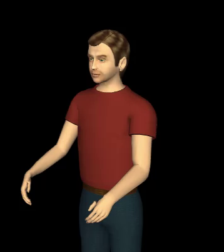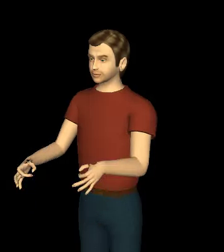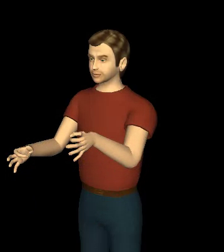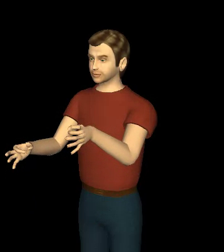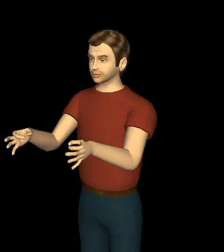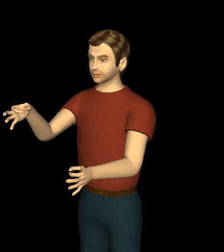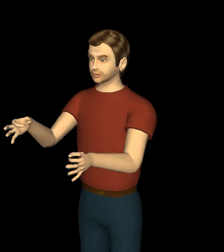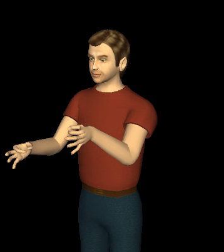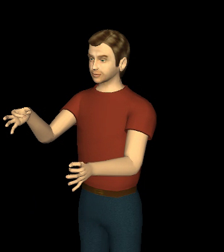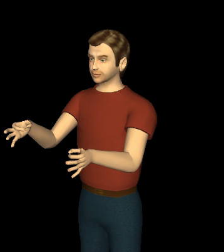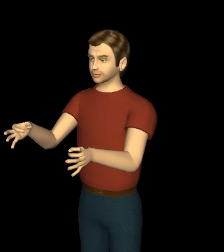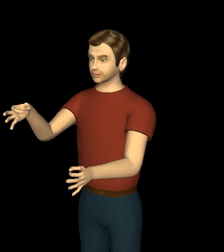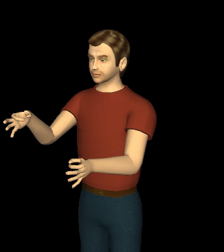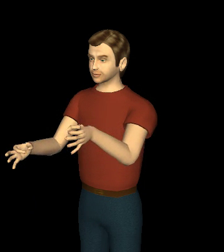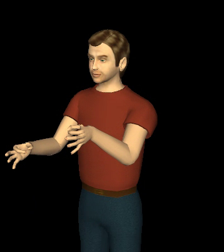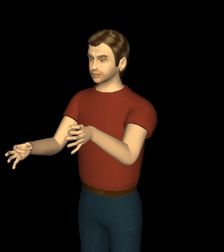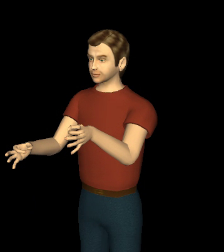محكمة